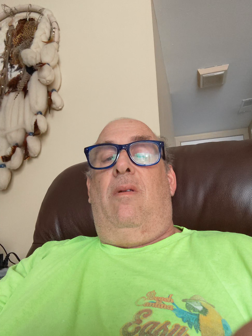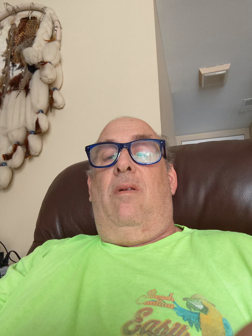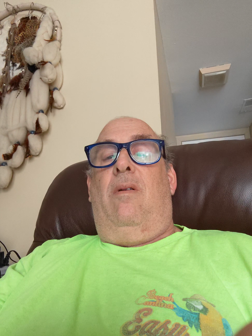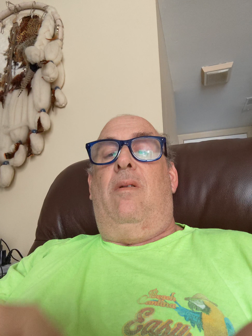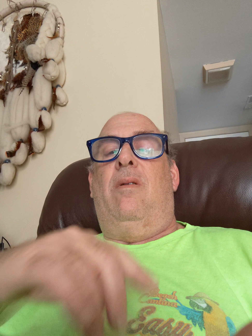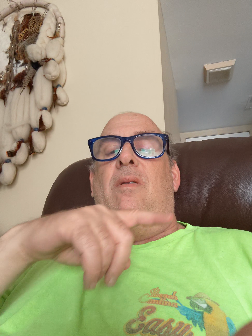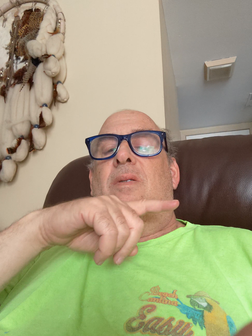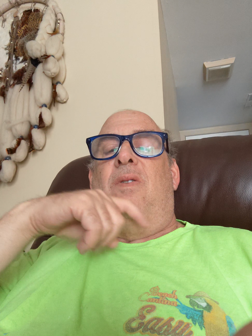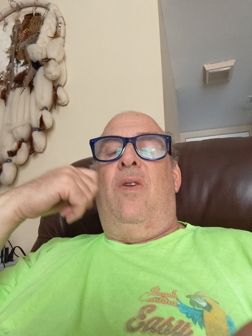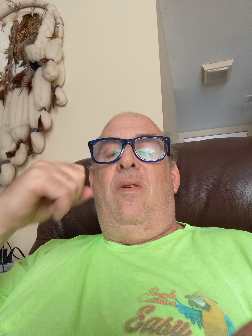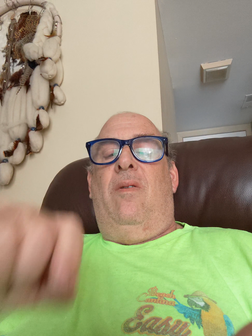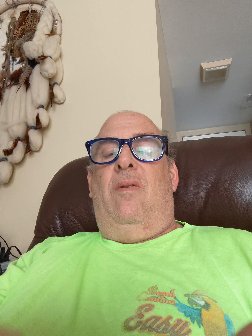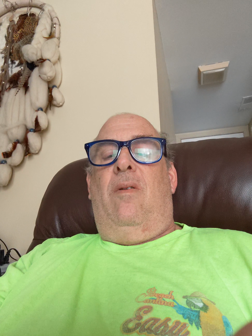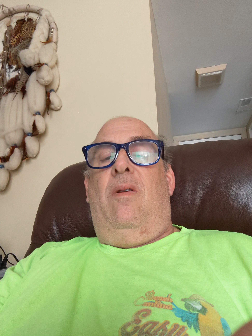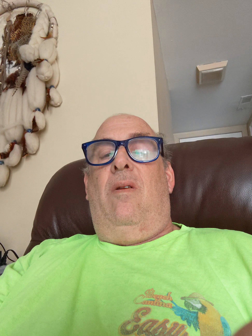dry